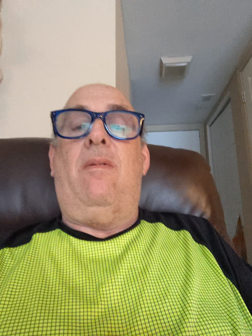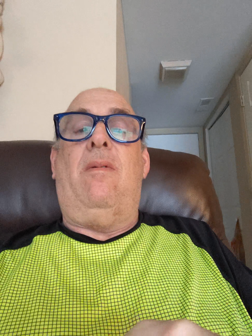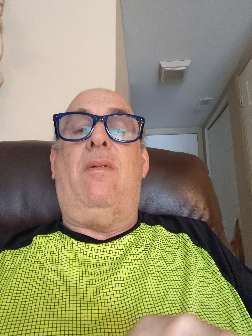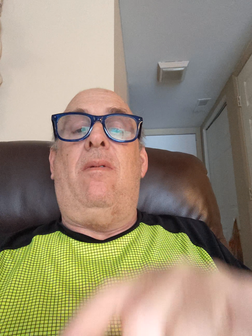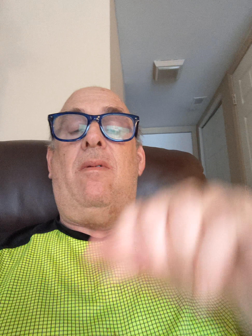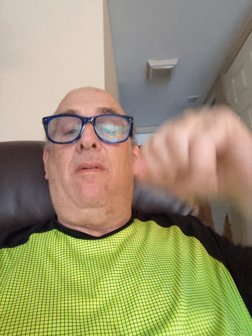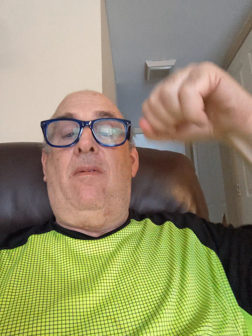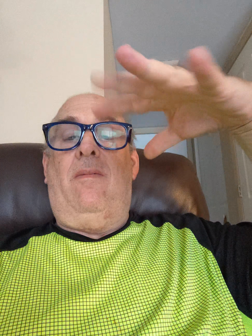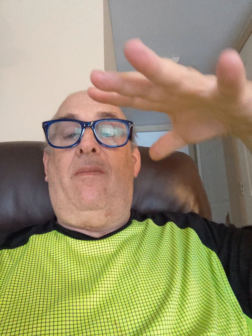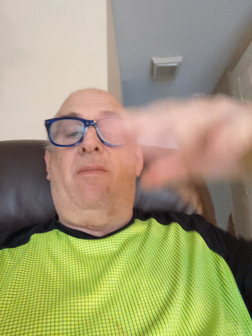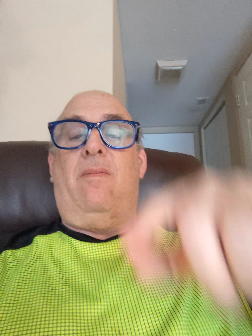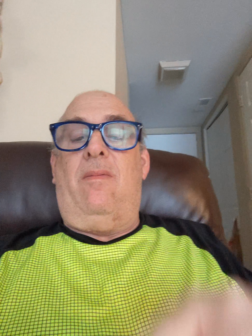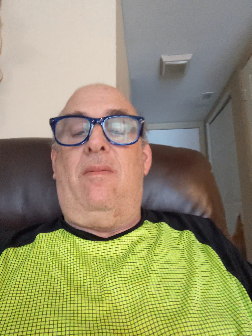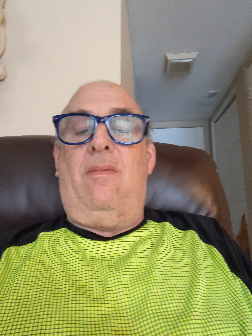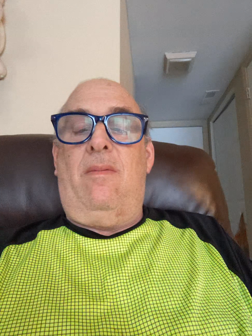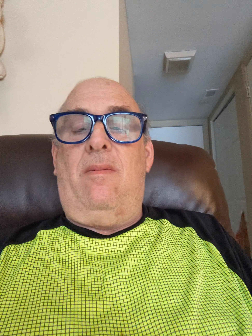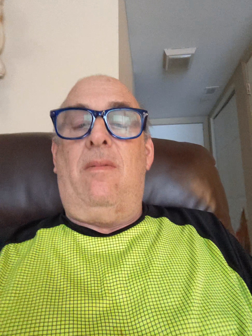lamp